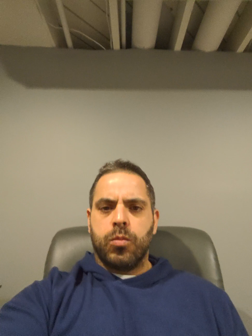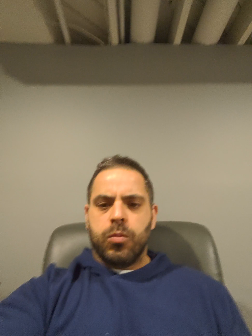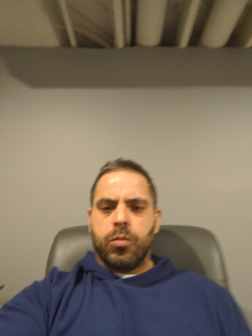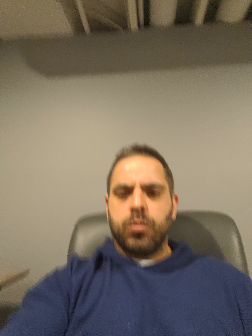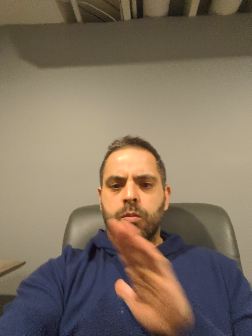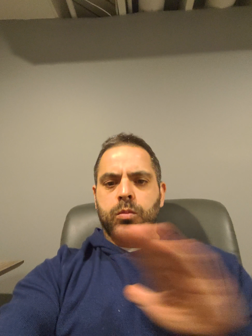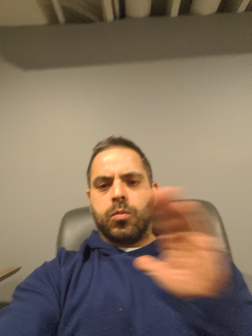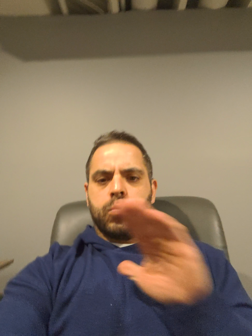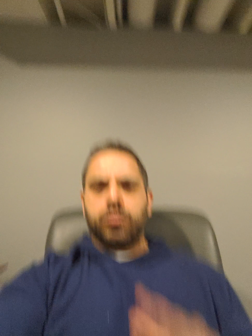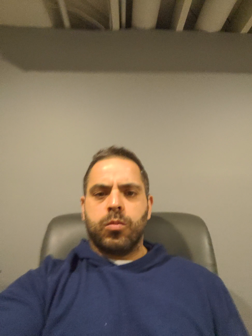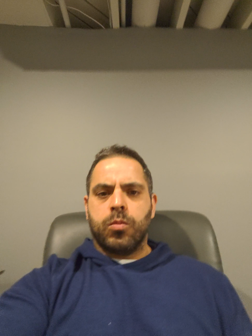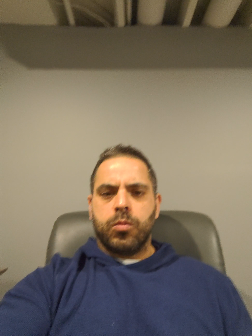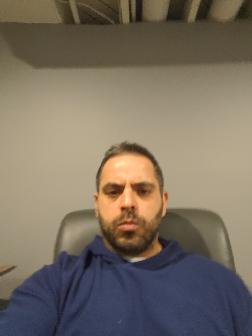clean